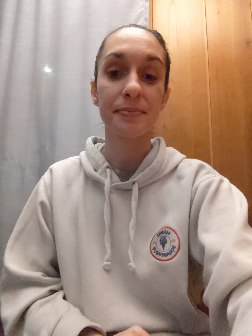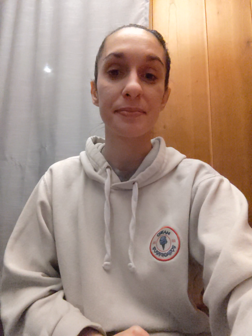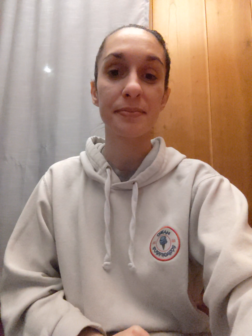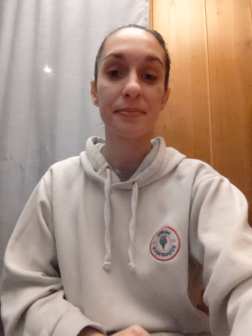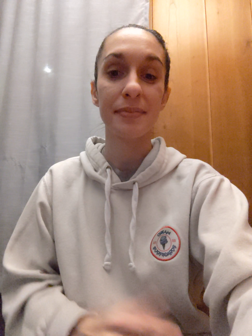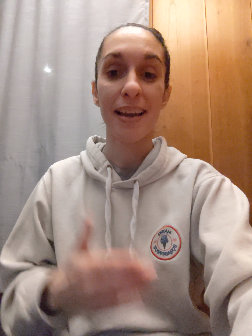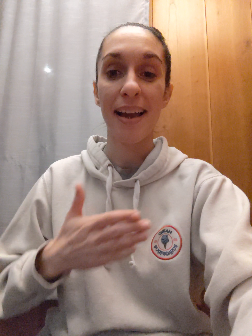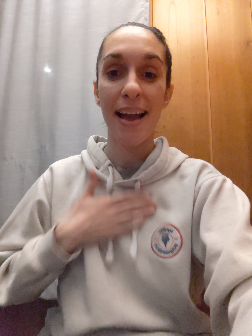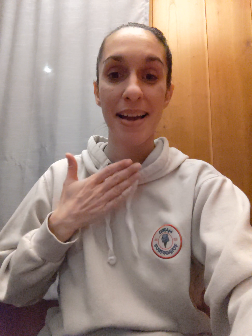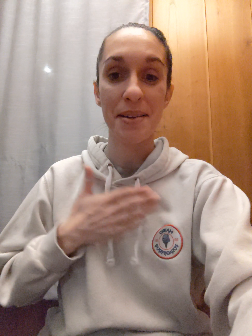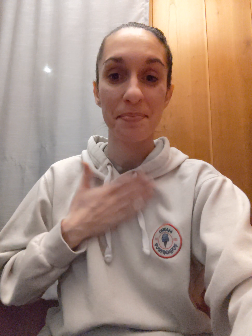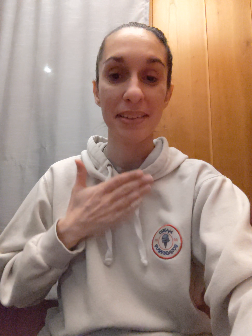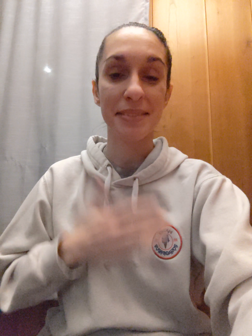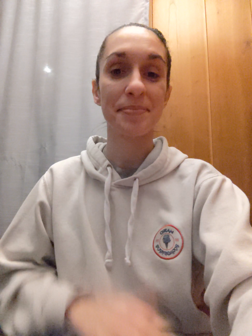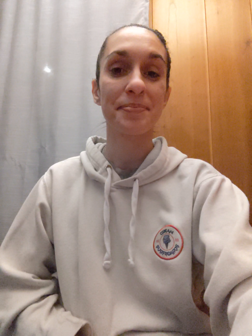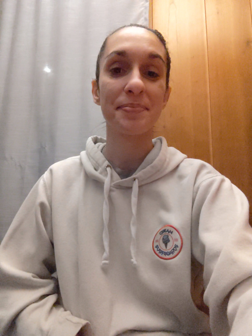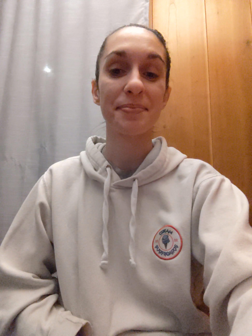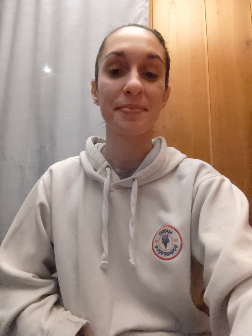happy